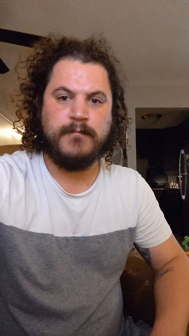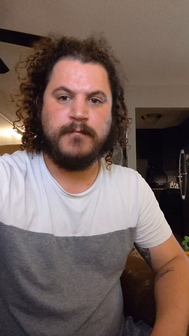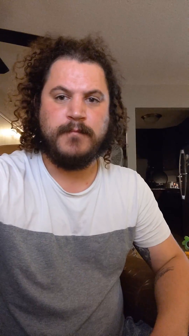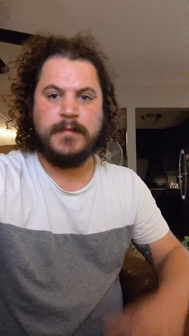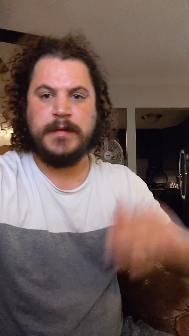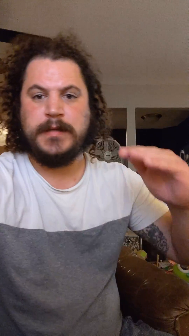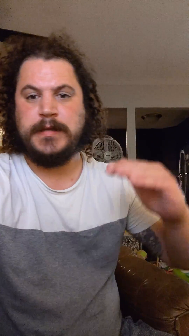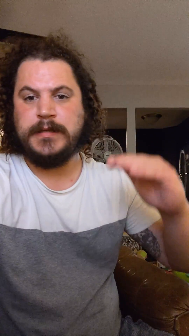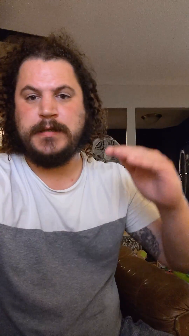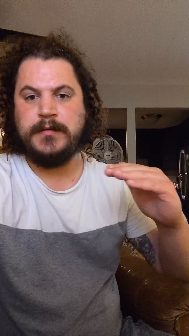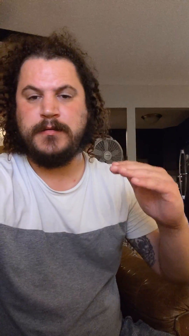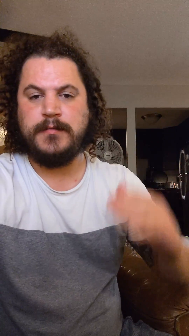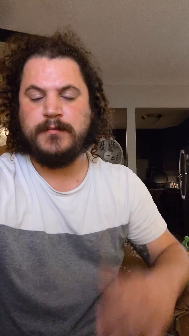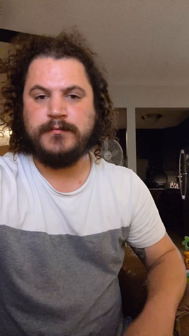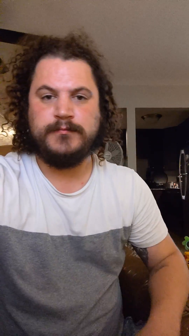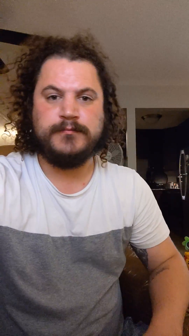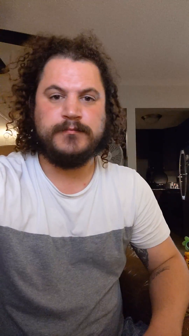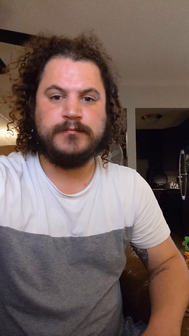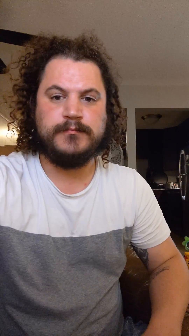little